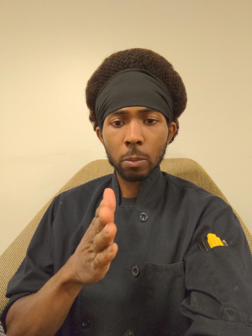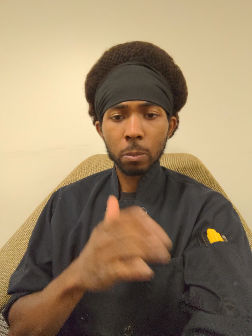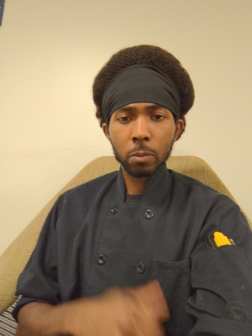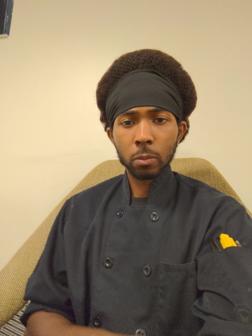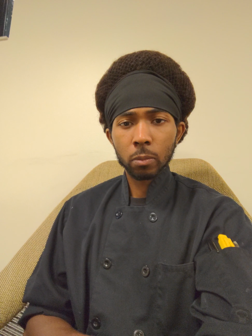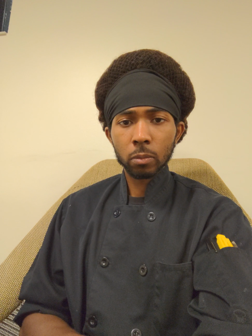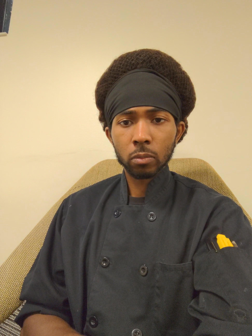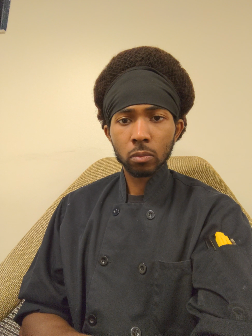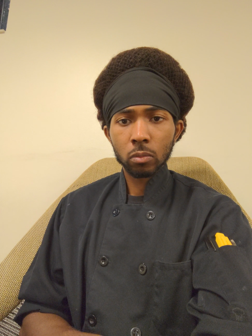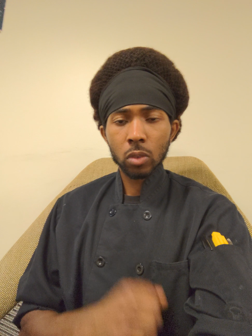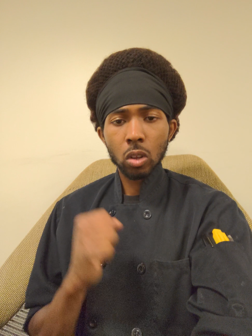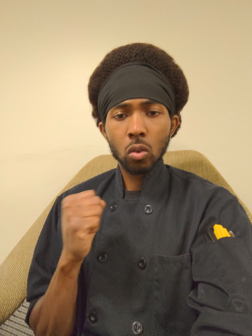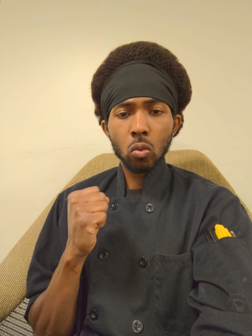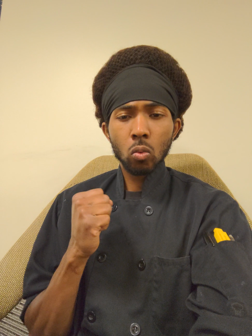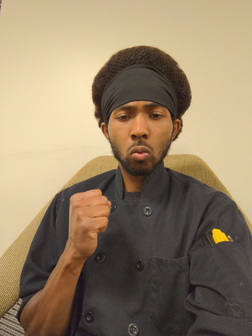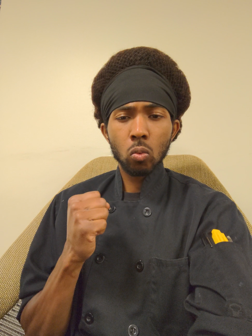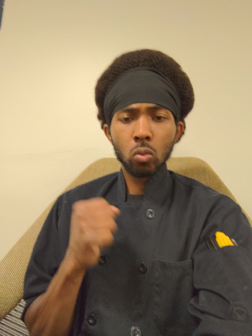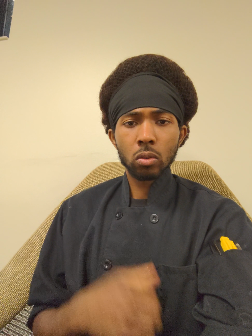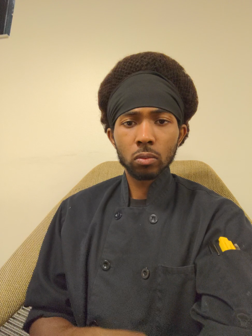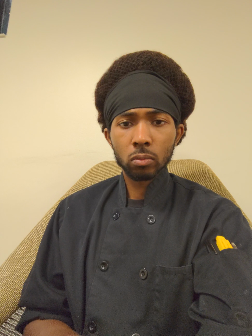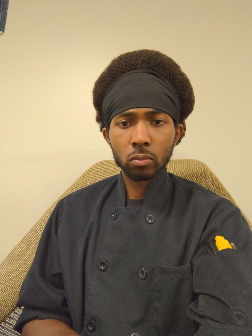cold